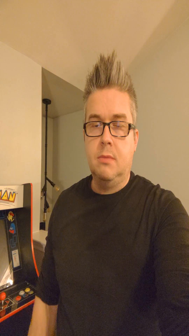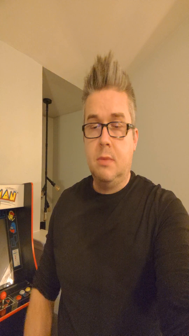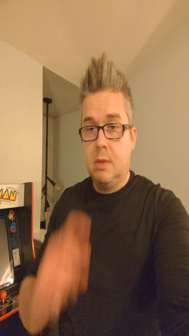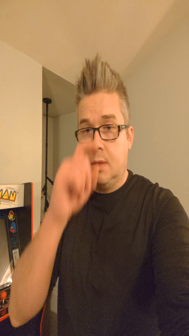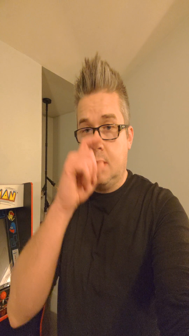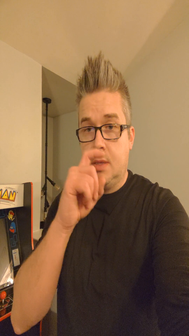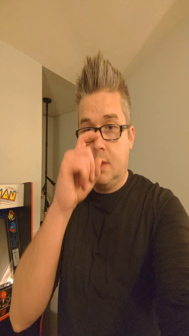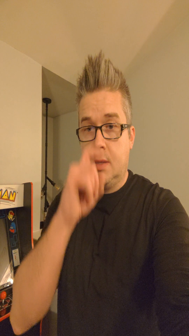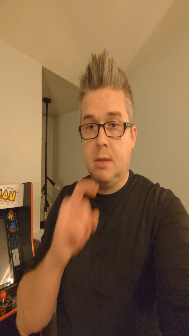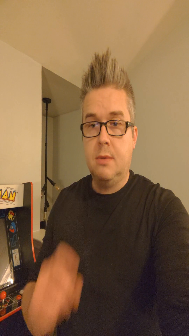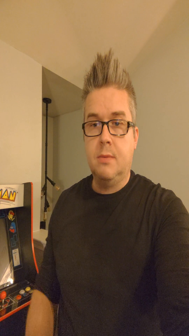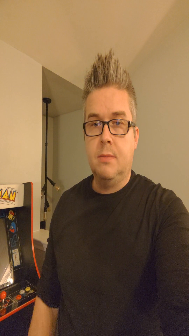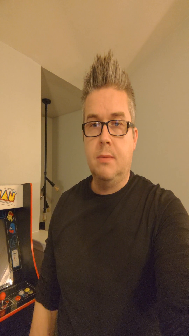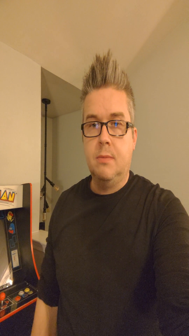doll